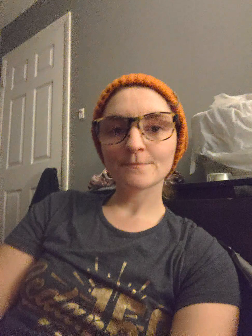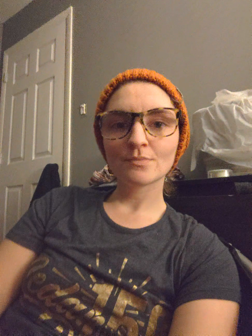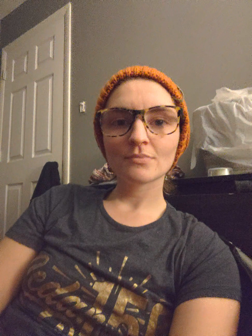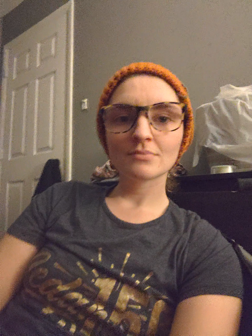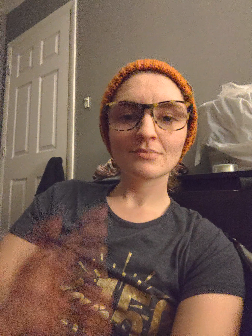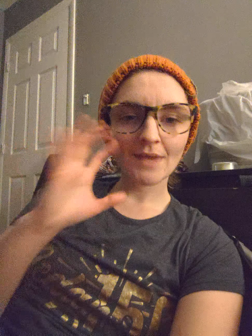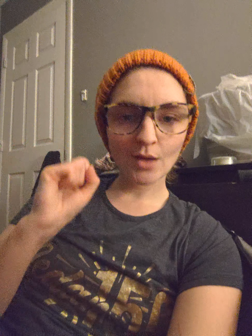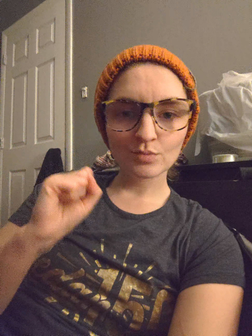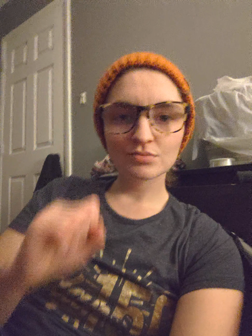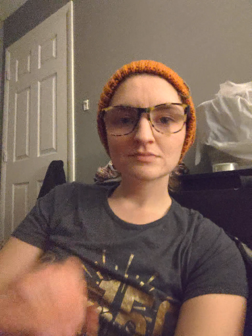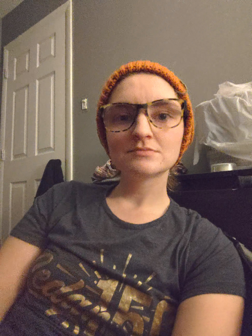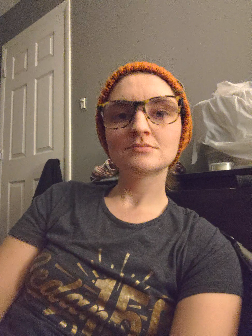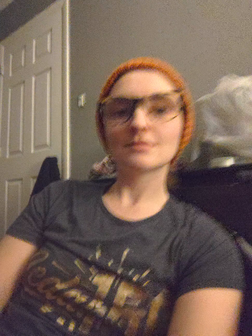loud